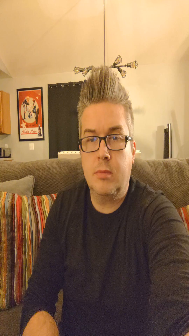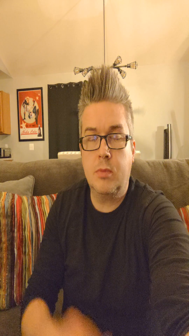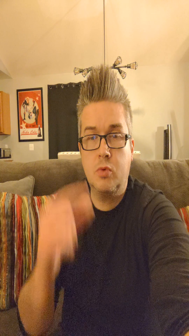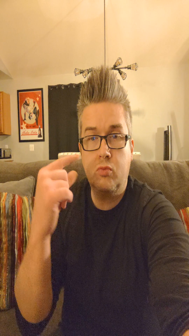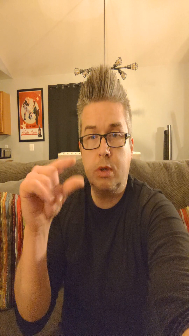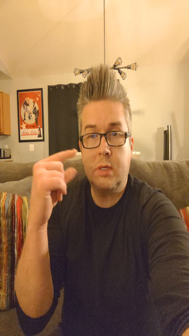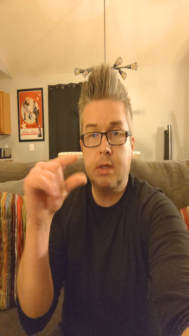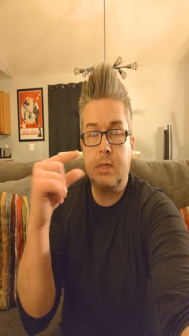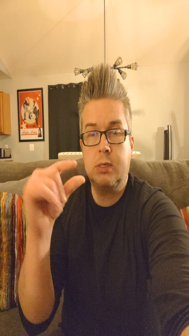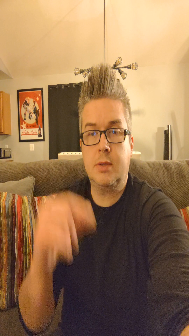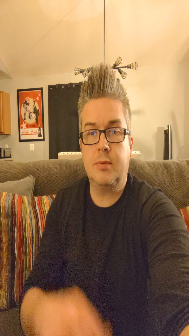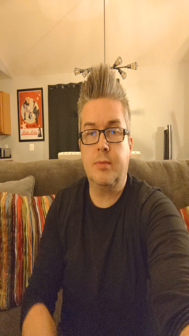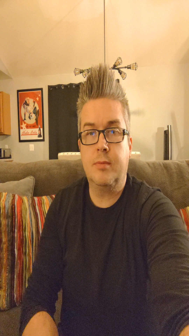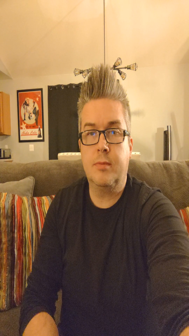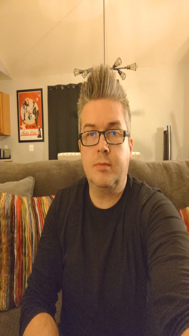green